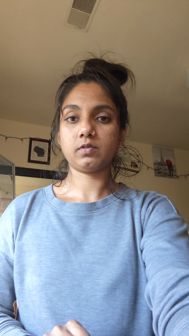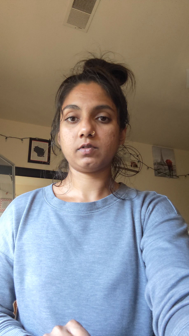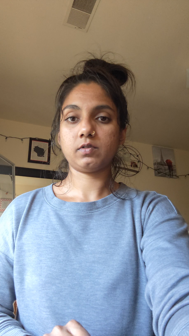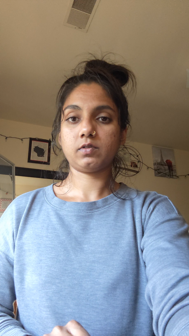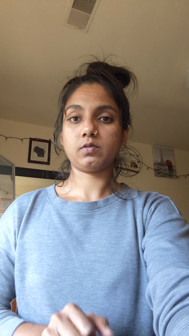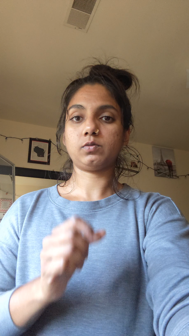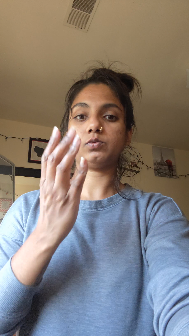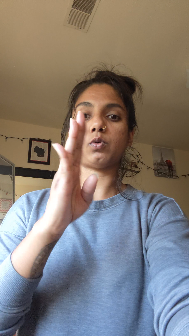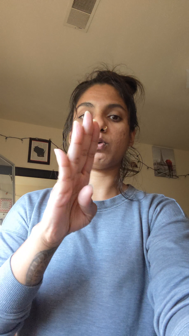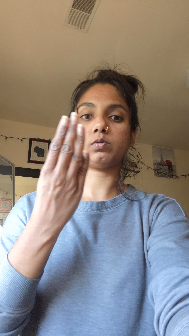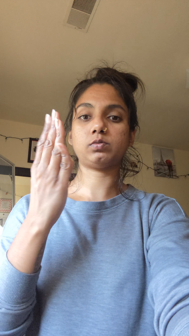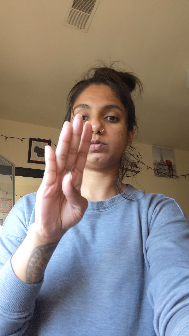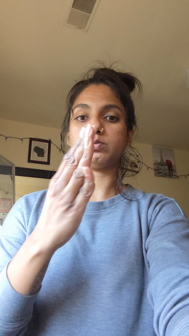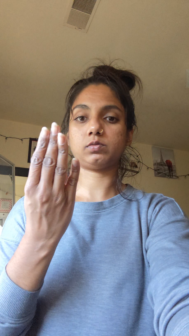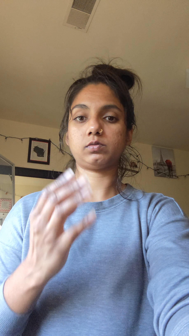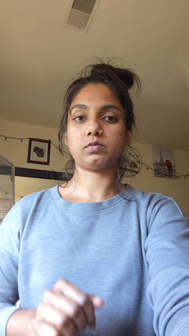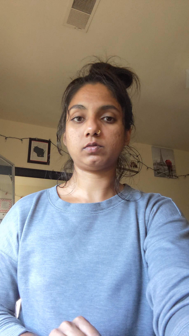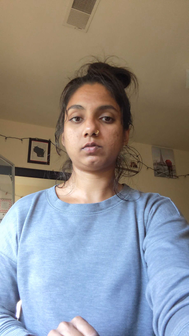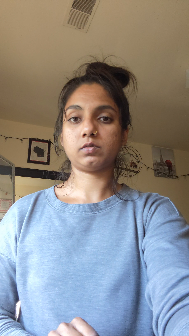door